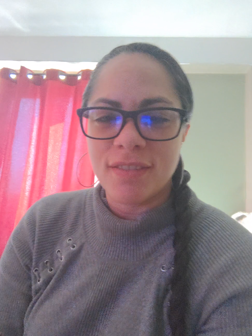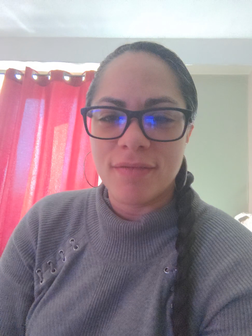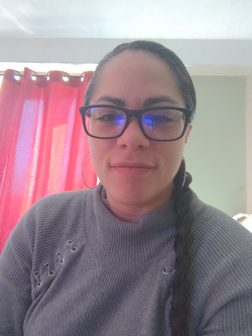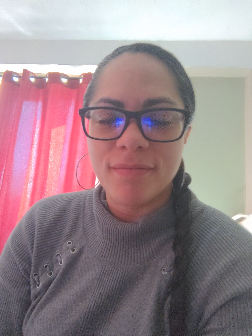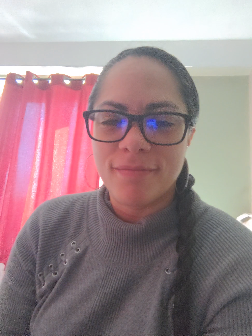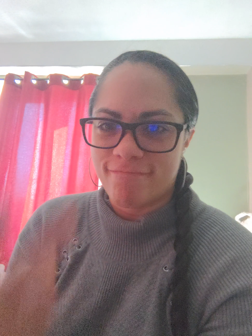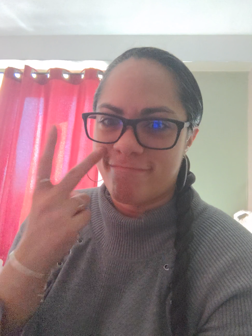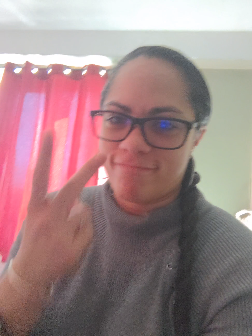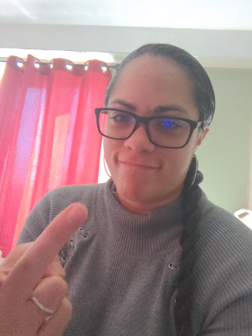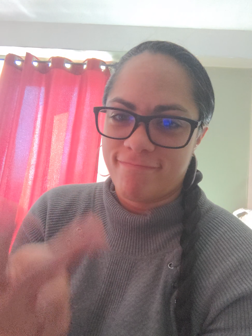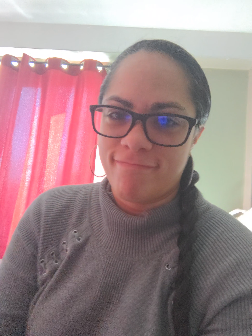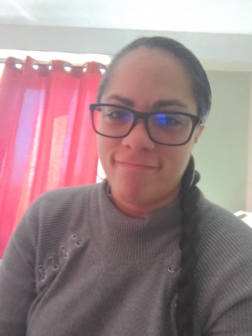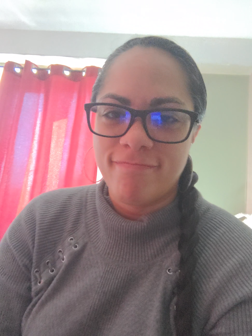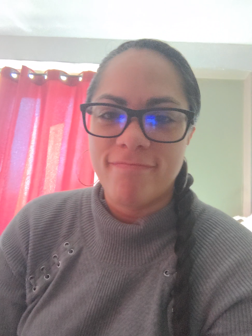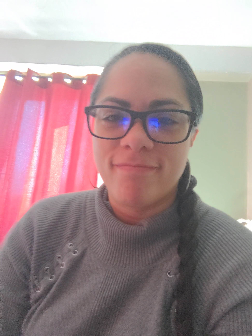see